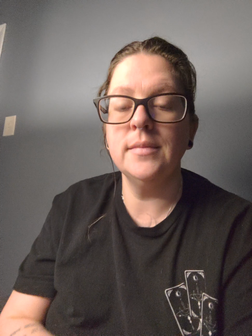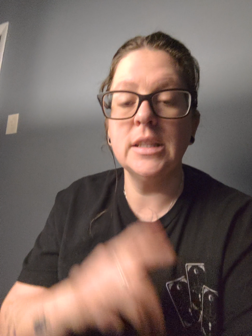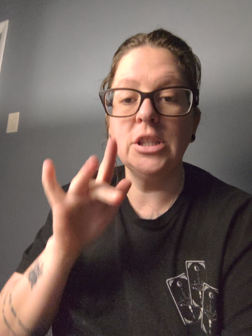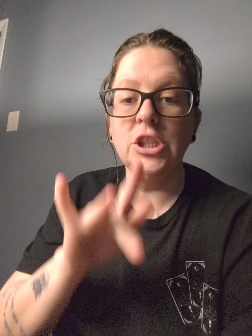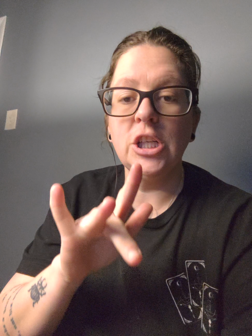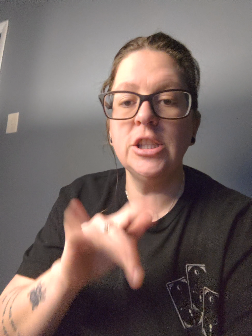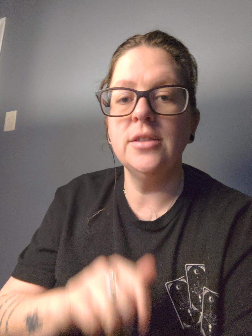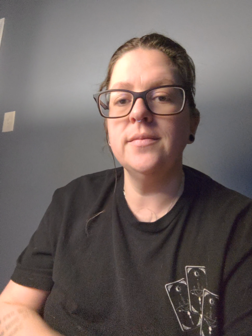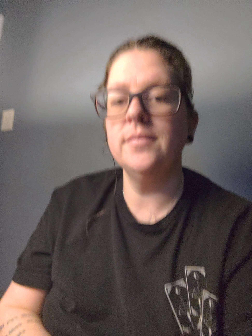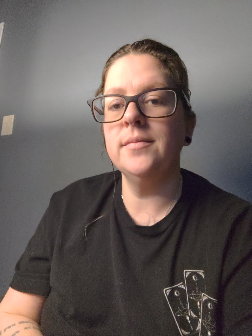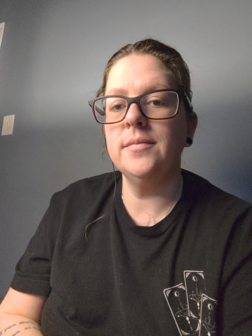touch